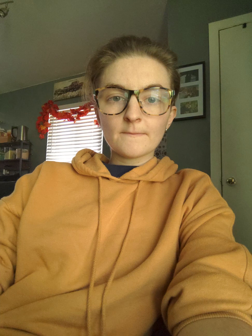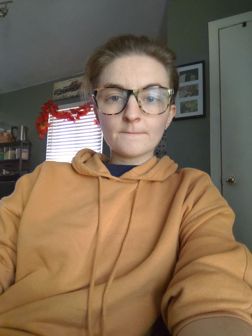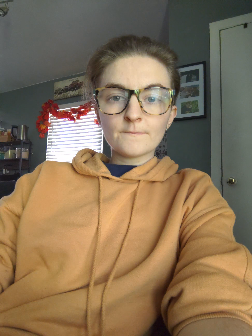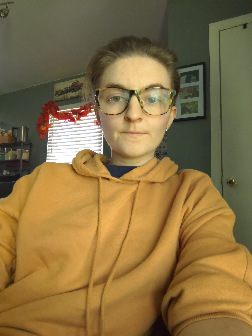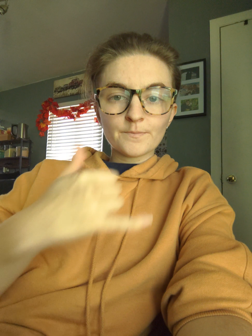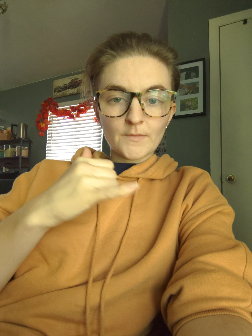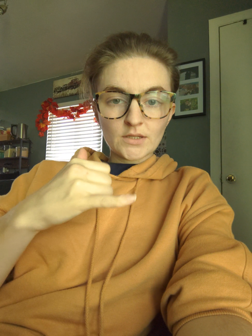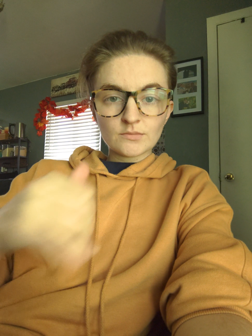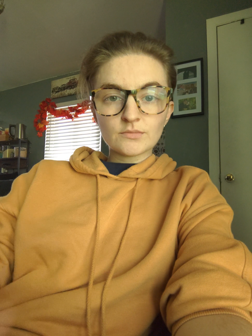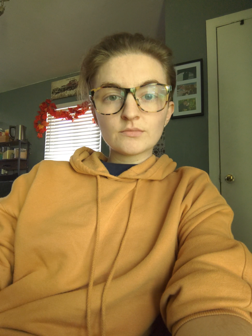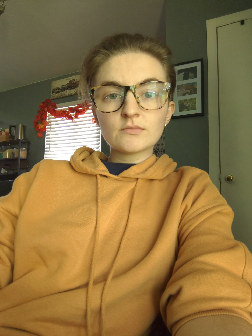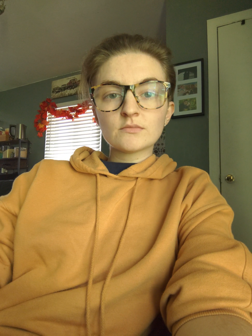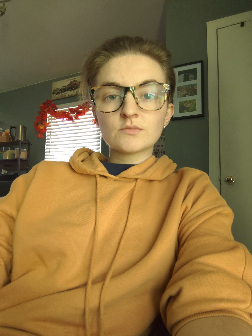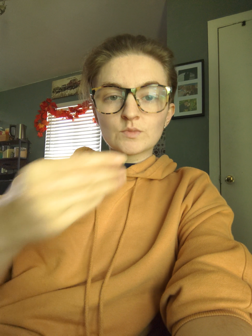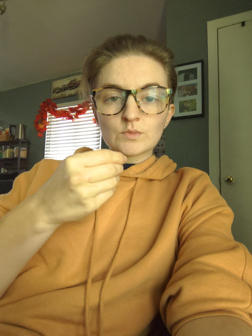play